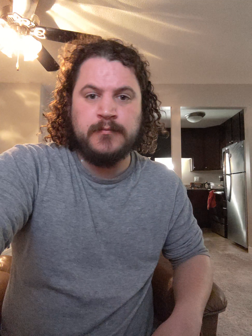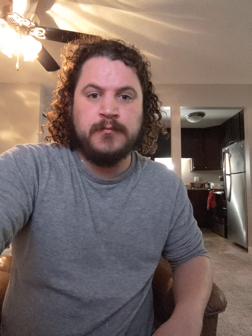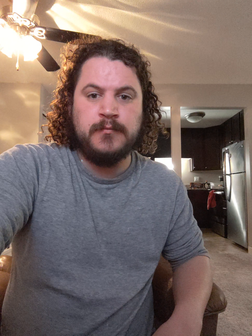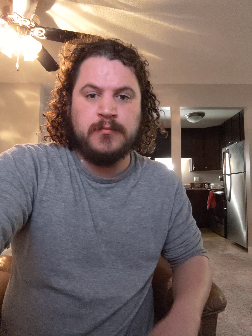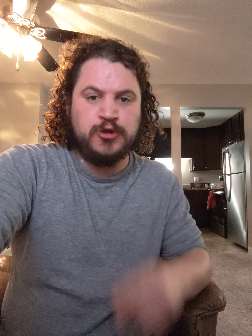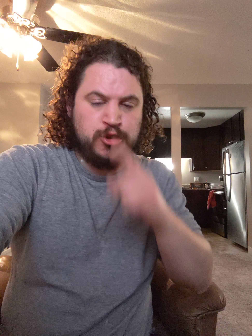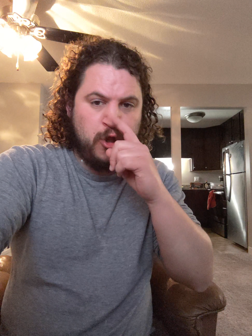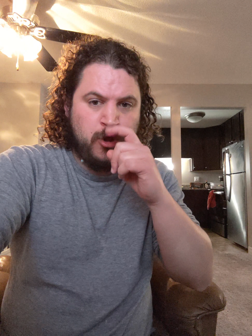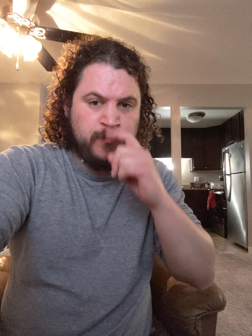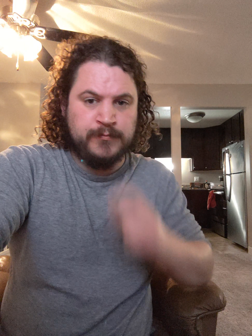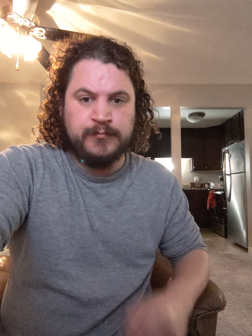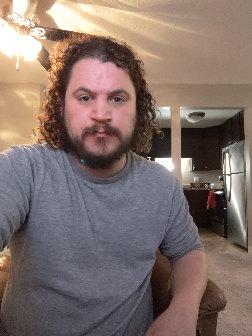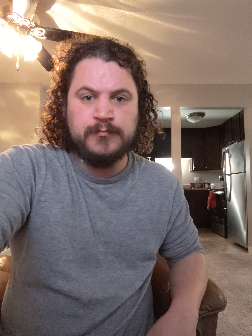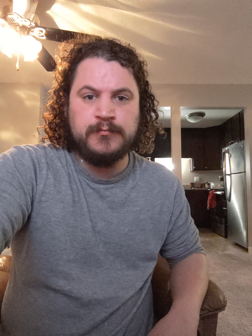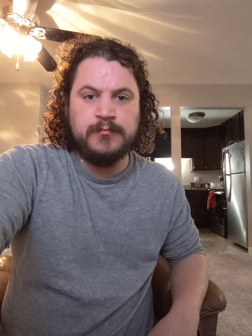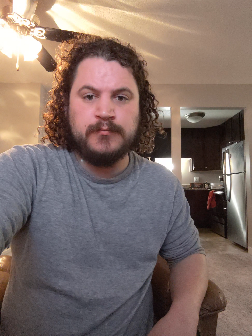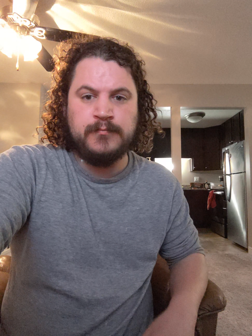doll